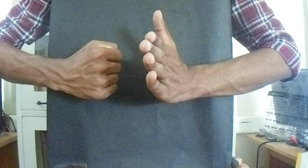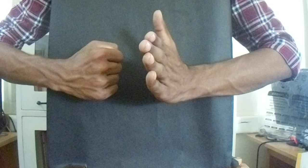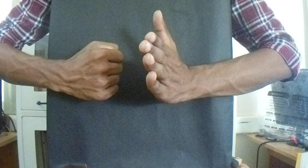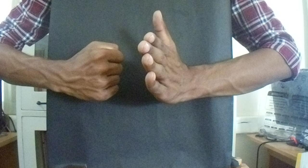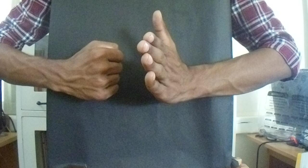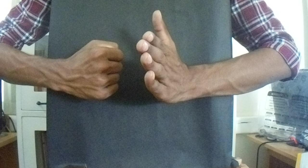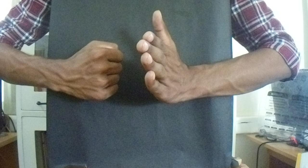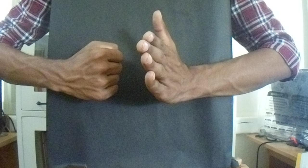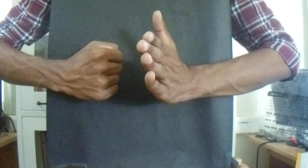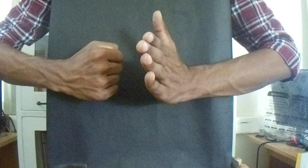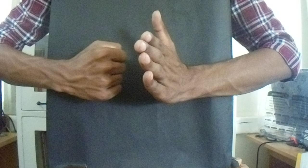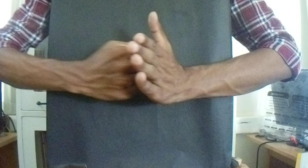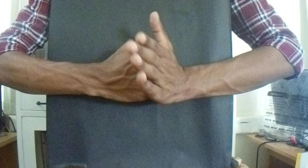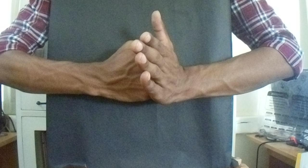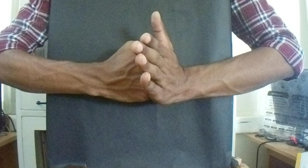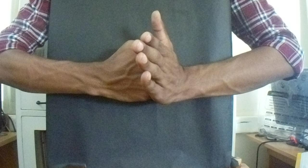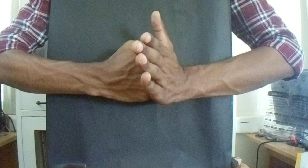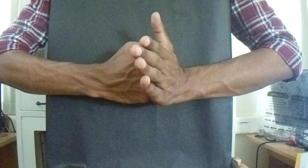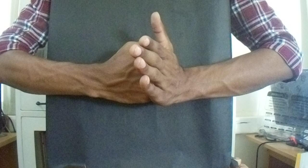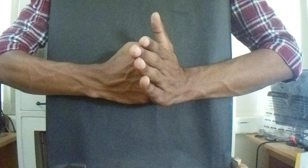accident